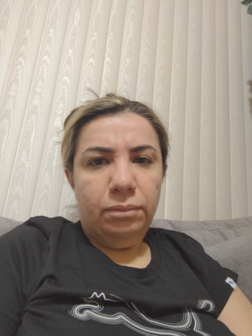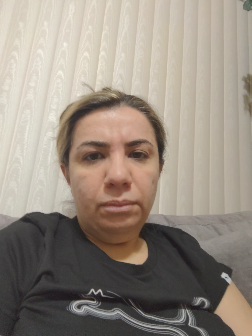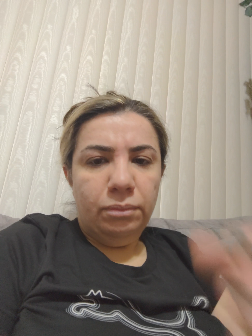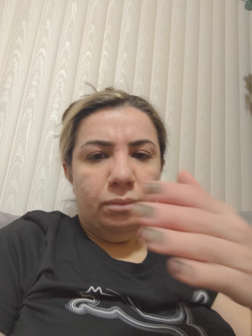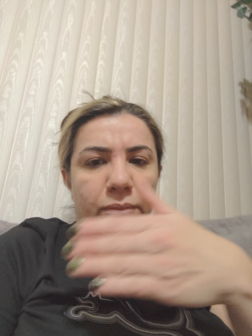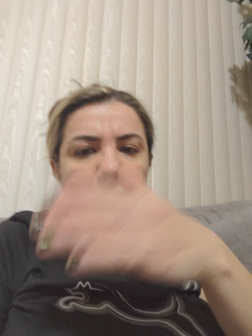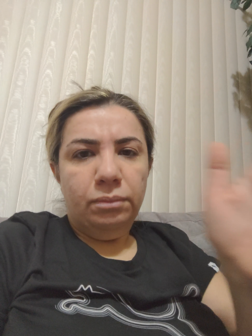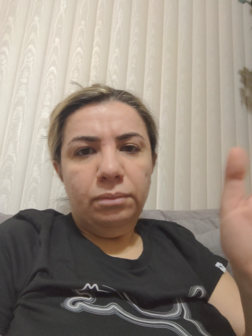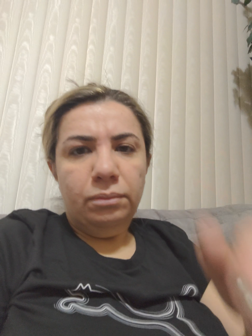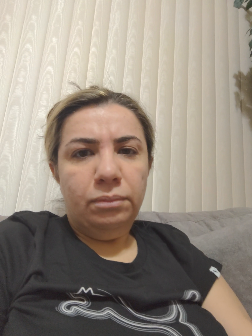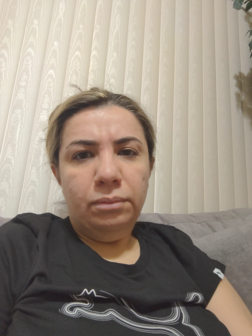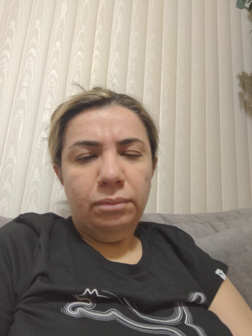room